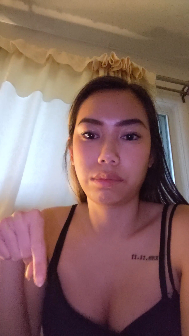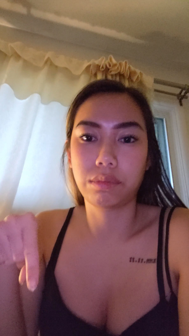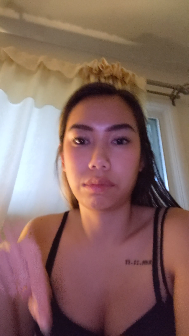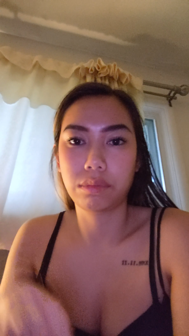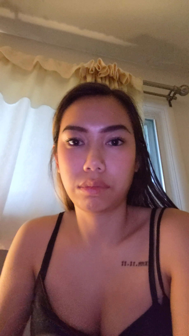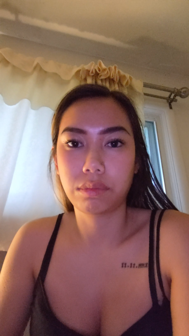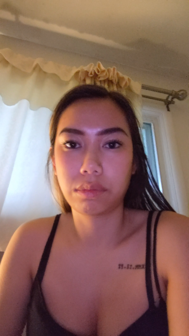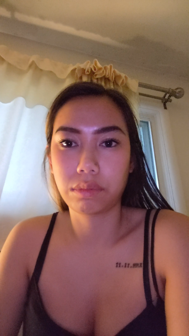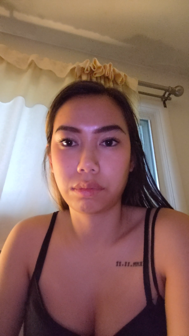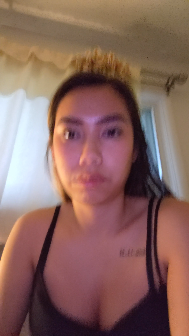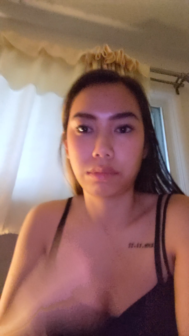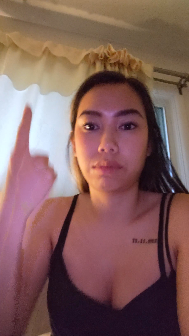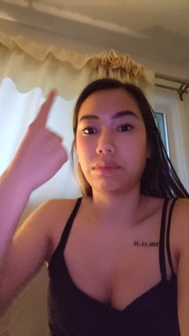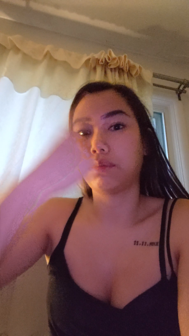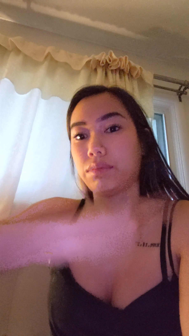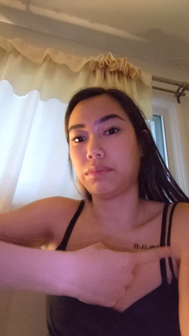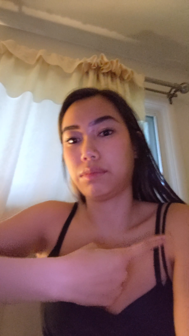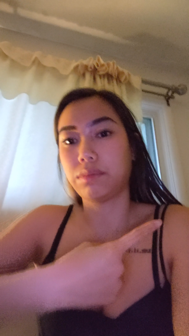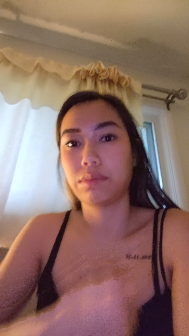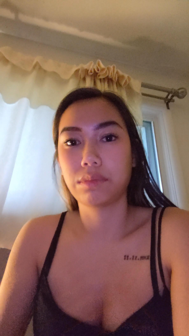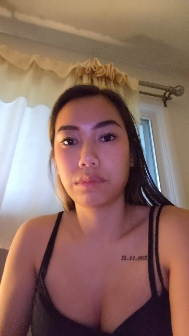day